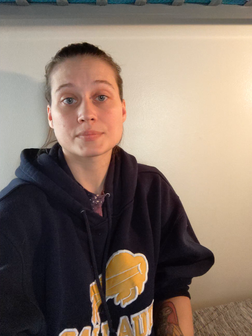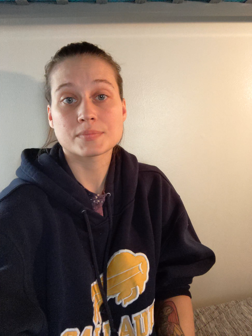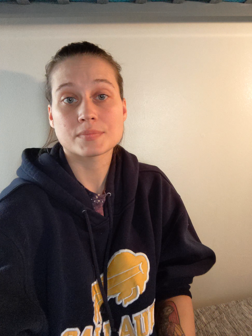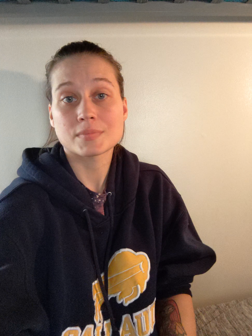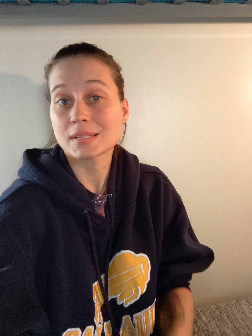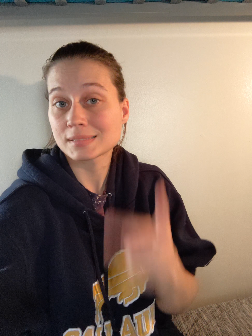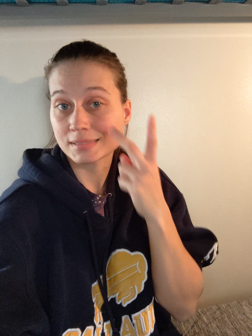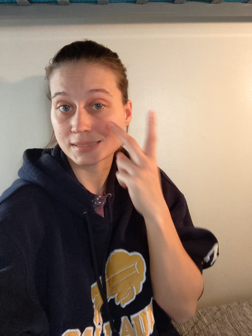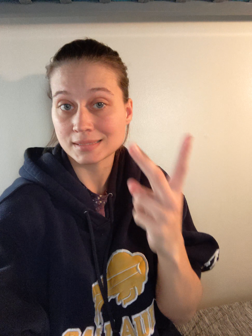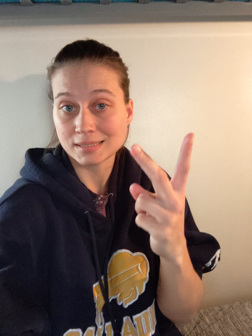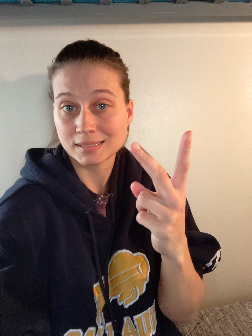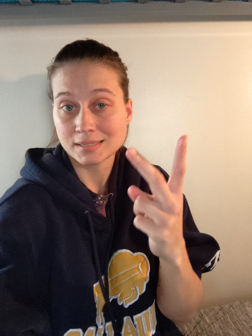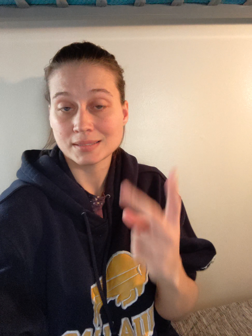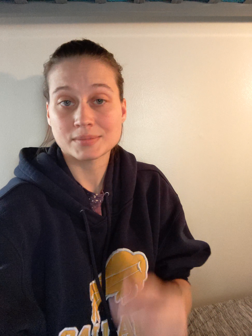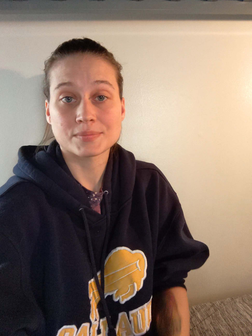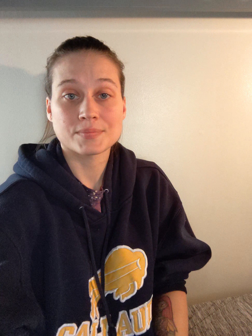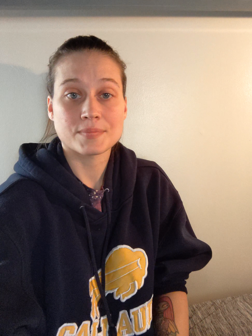see